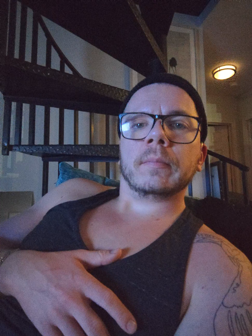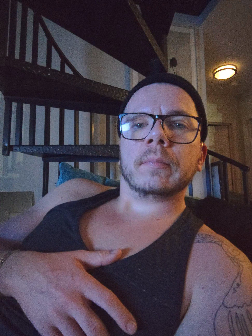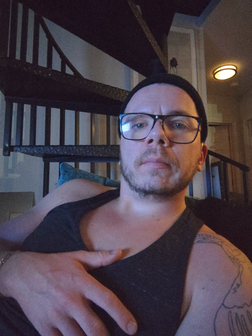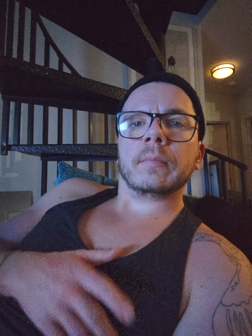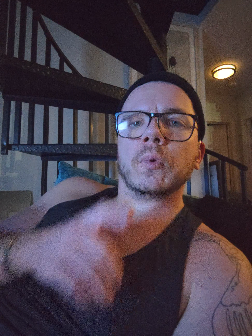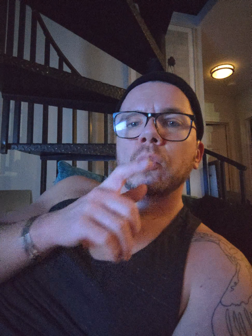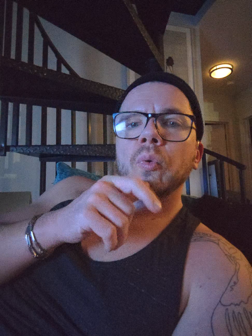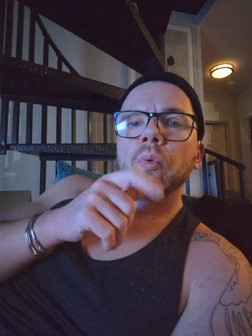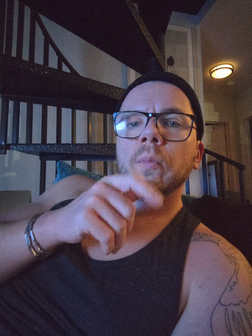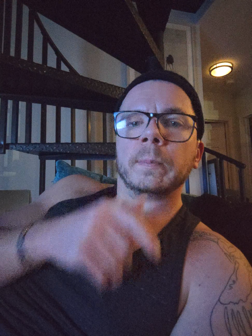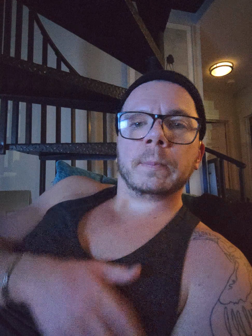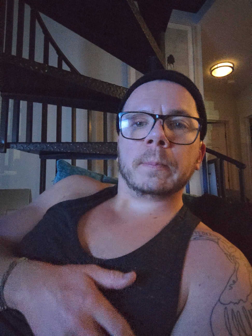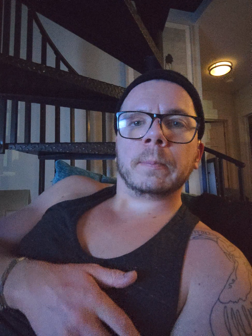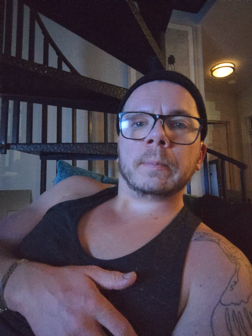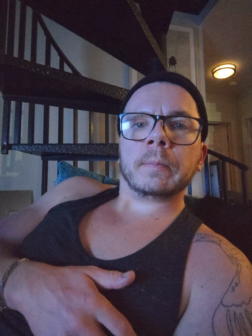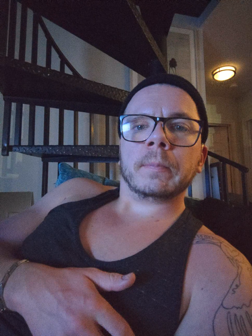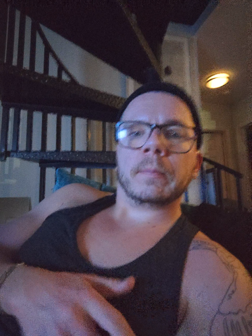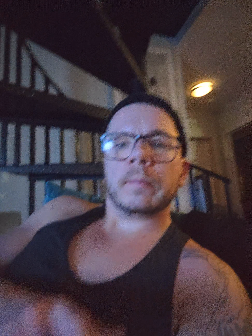who